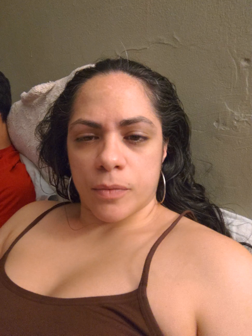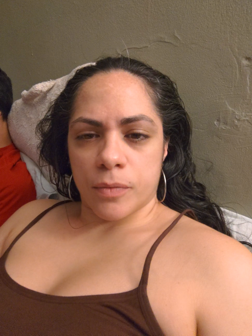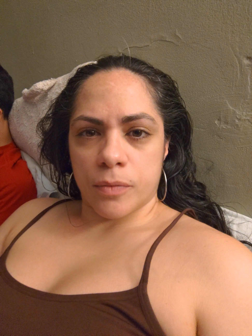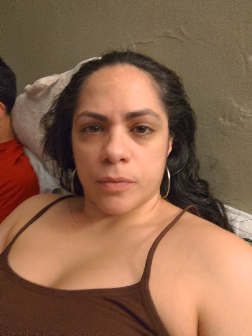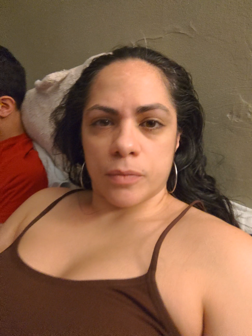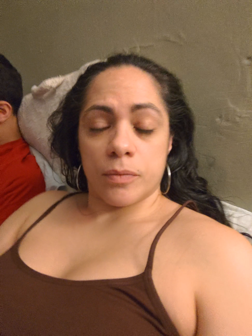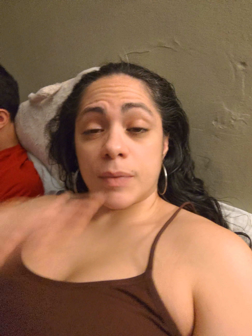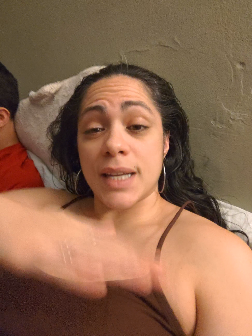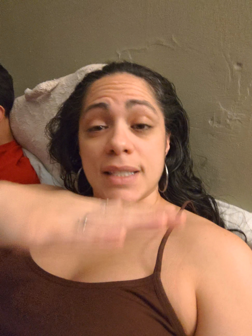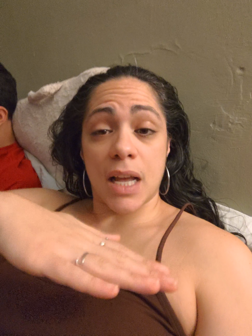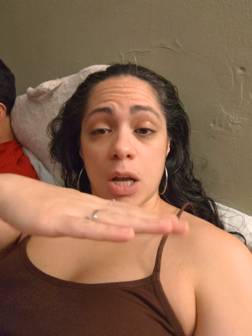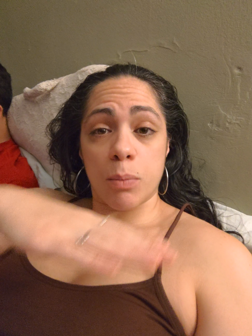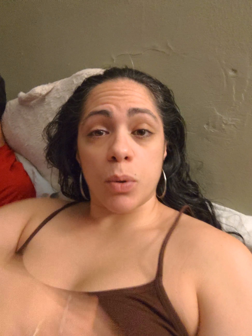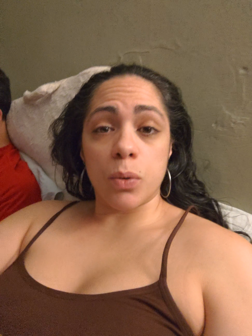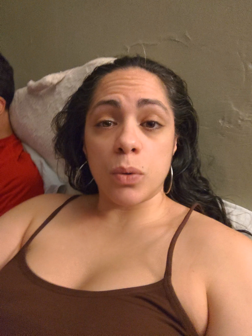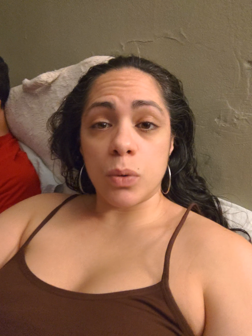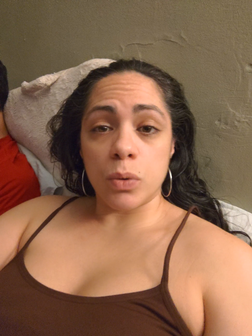table